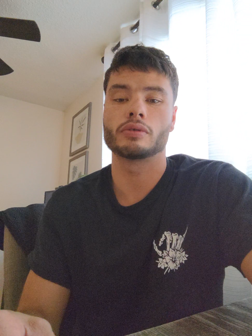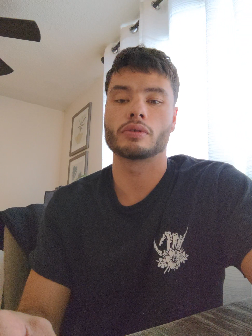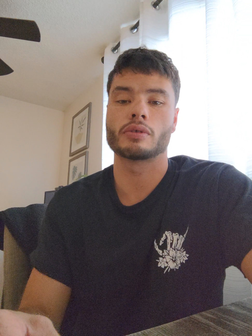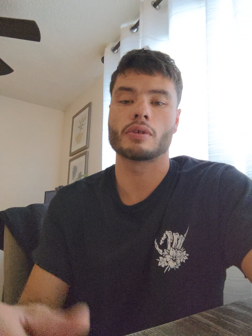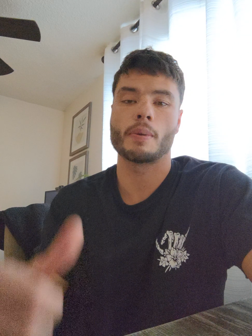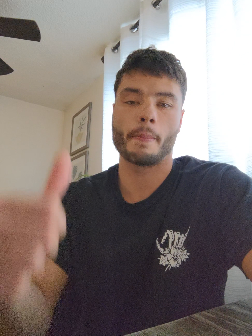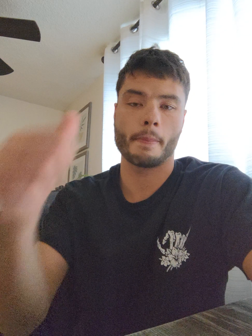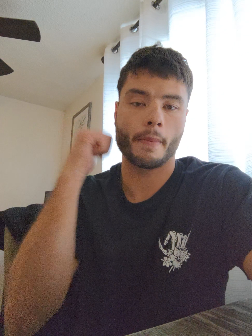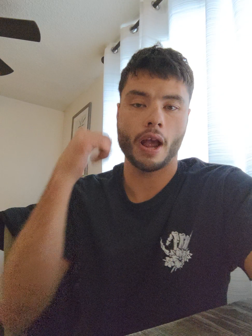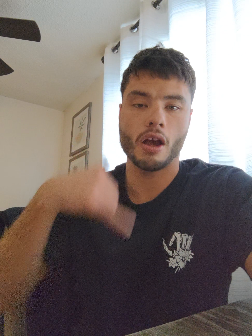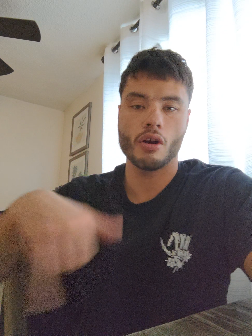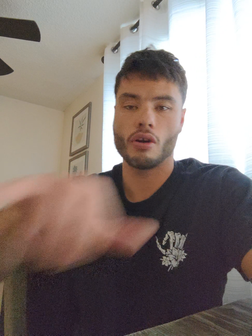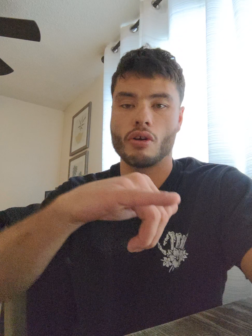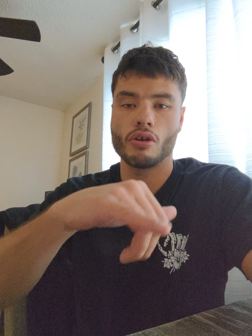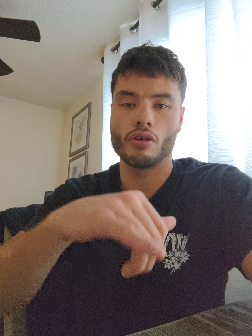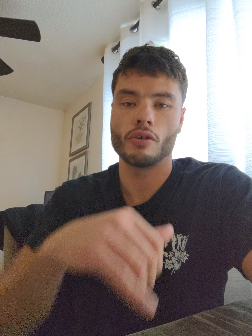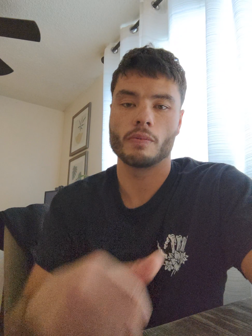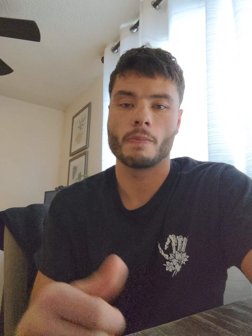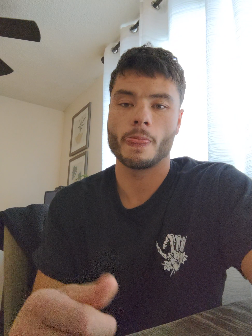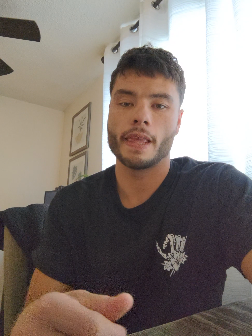backyard